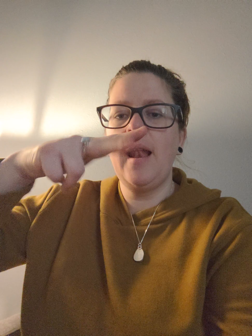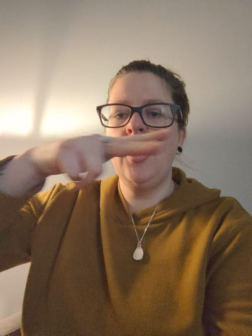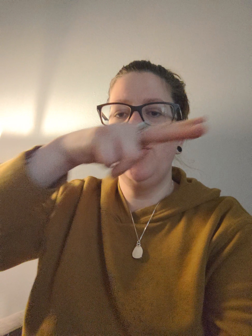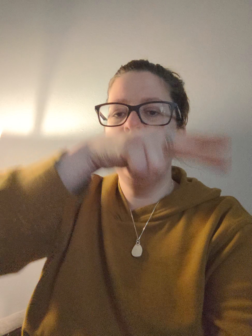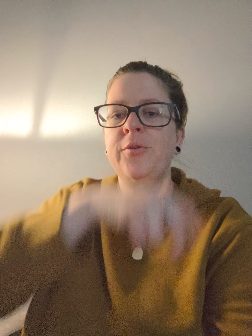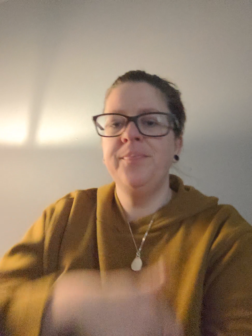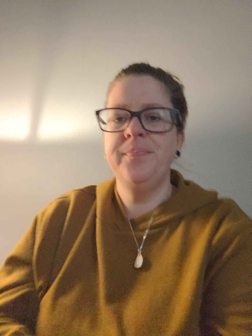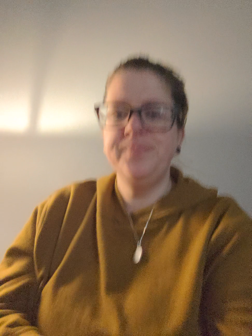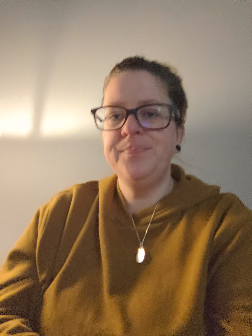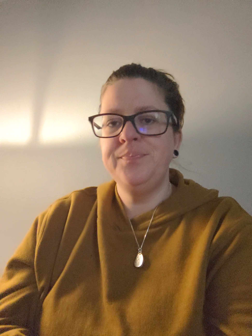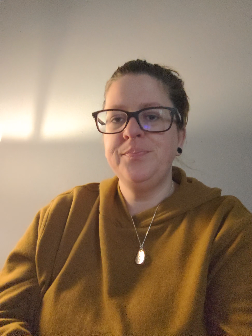helicopter